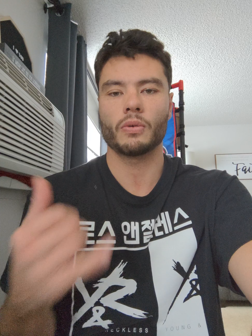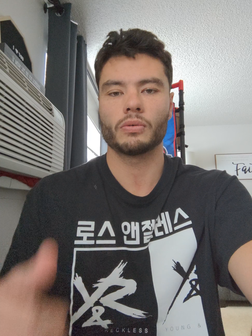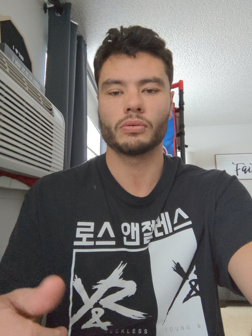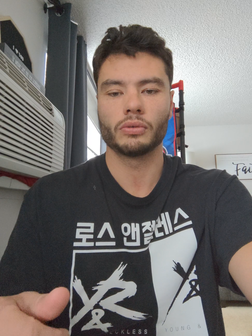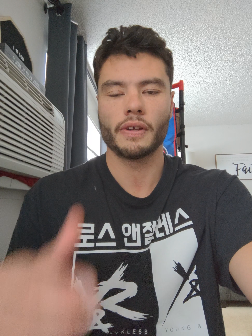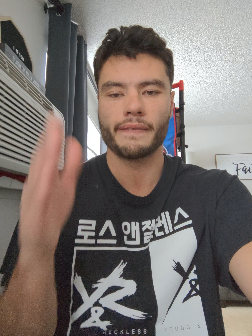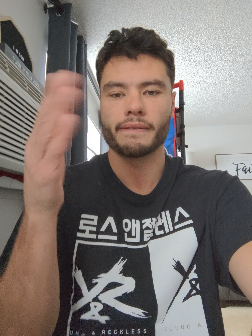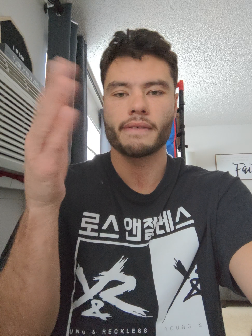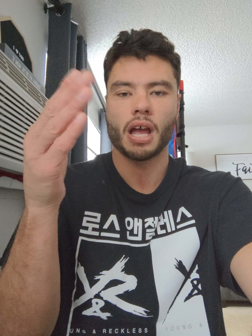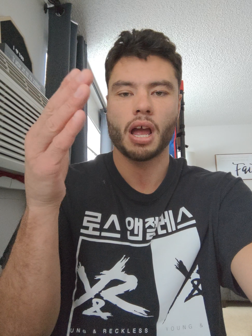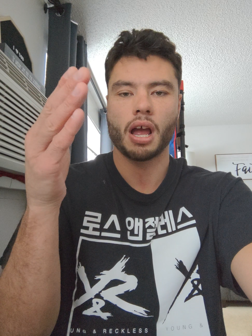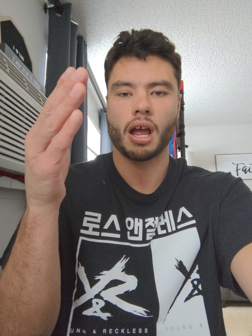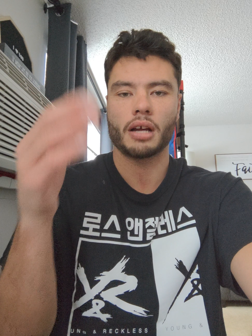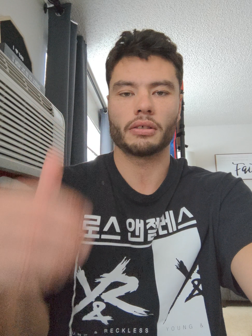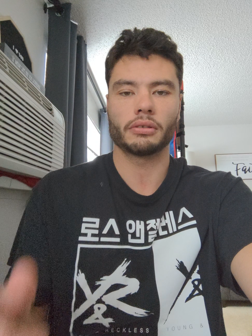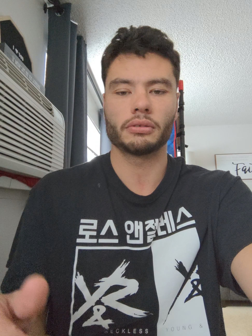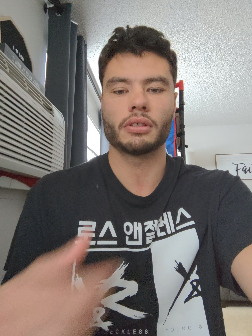flag